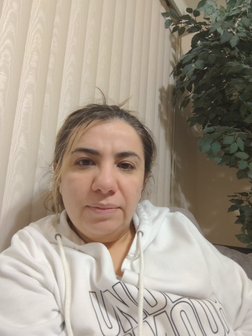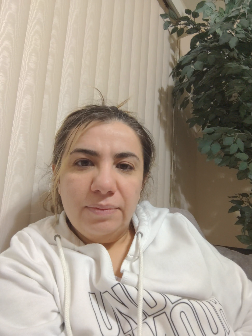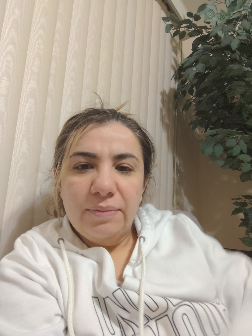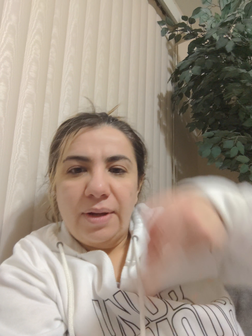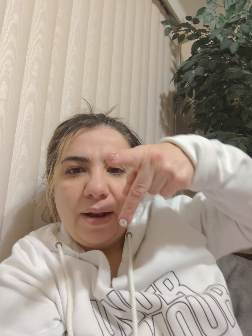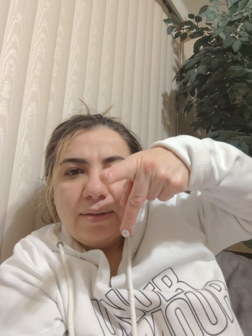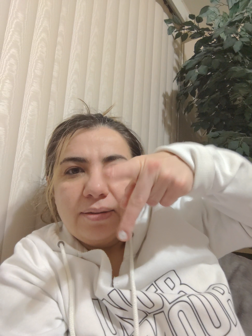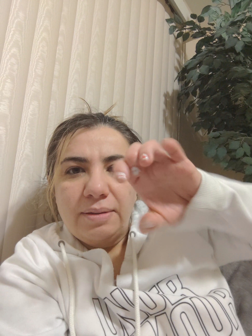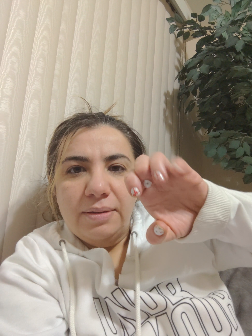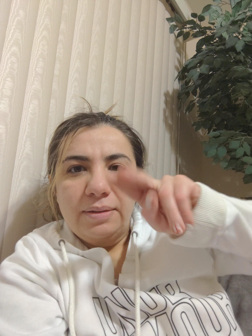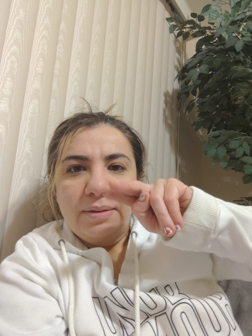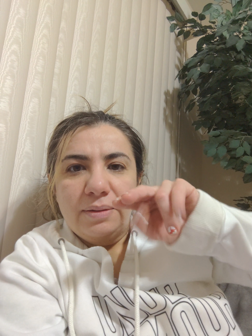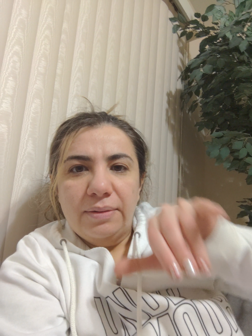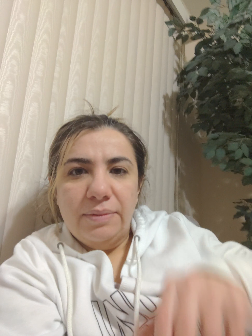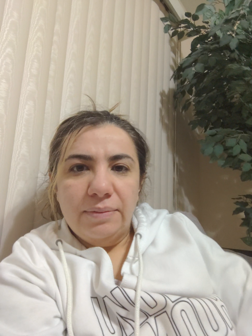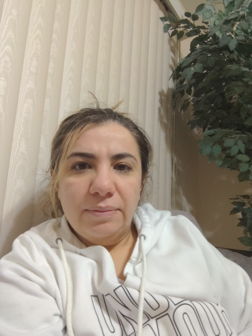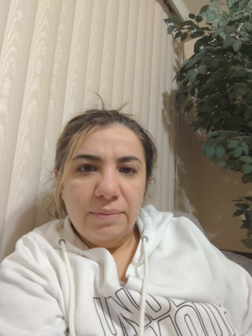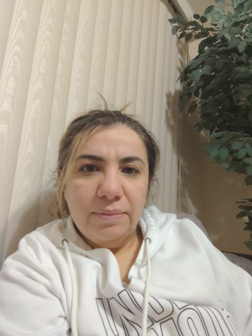penny